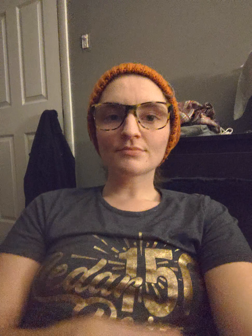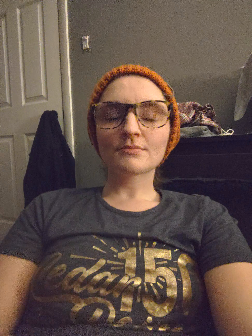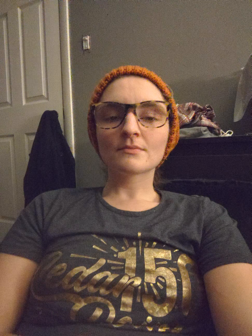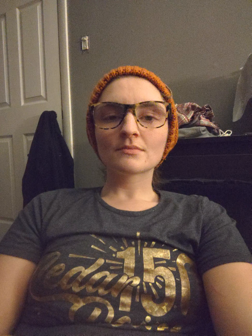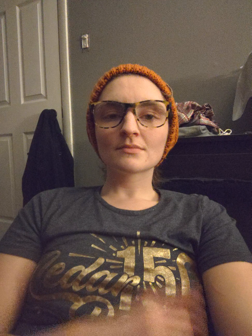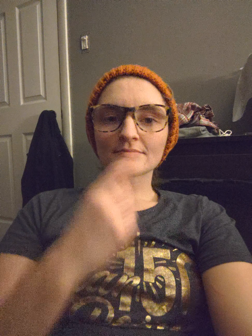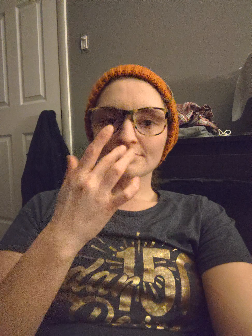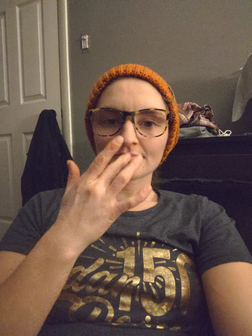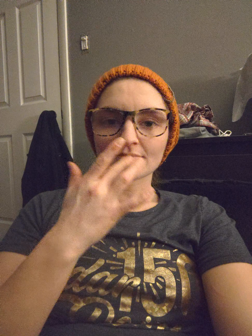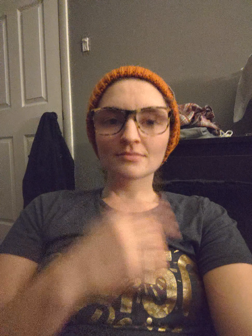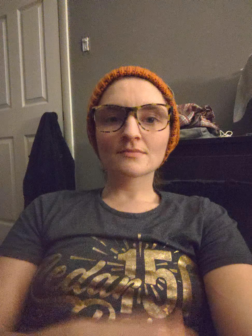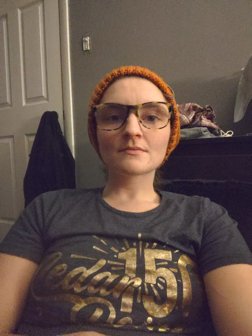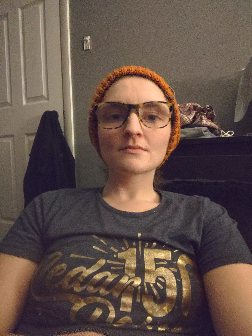taste